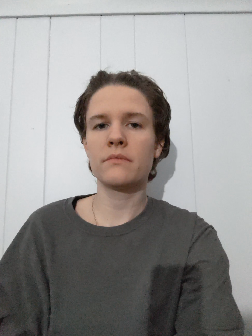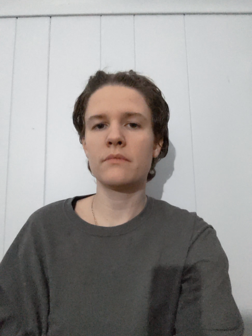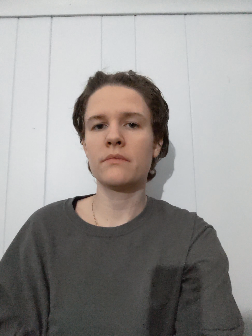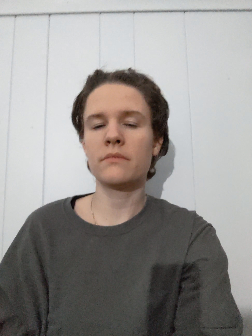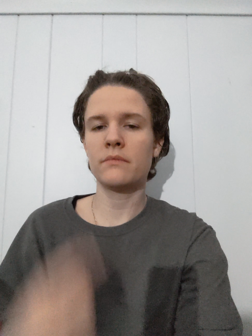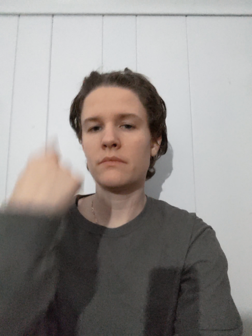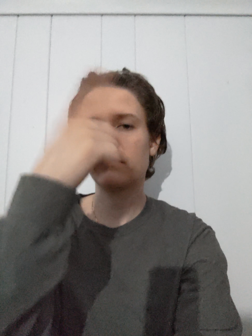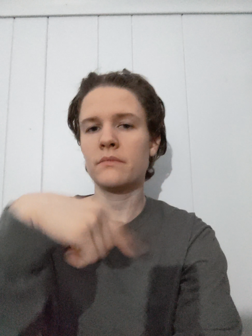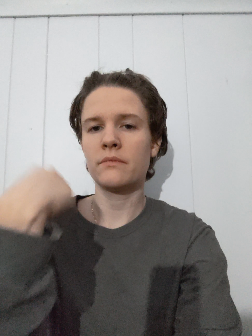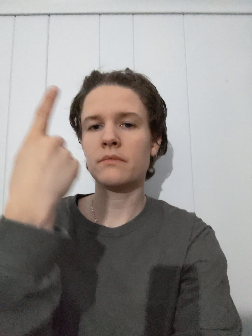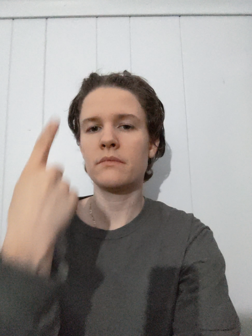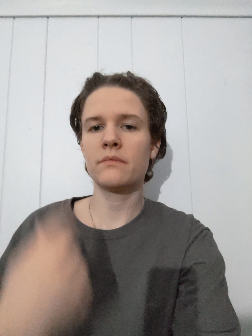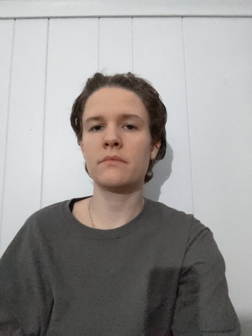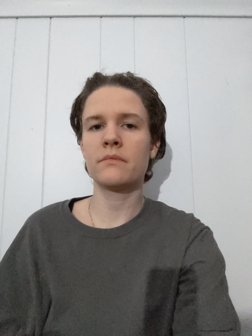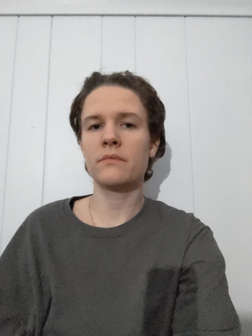face